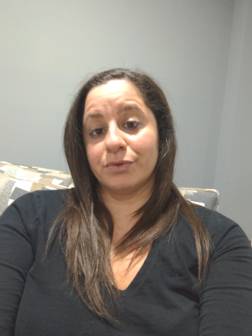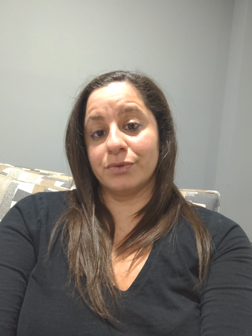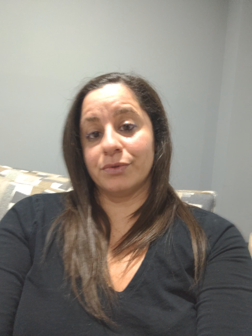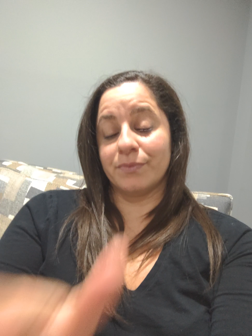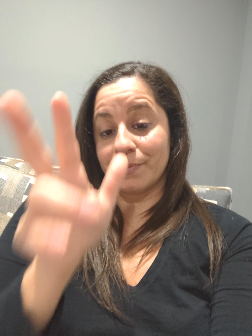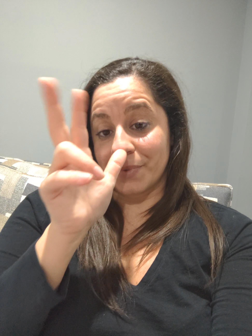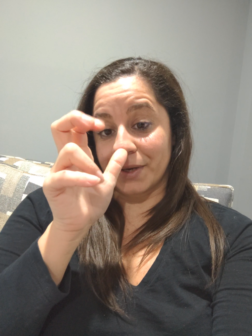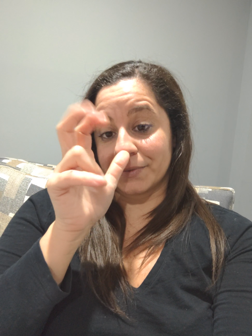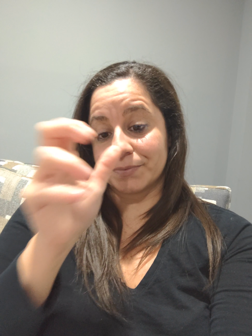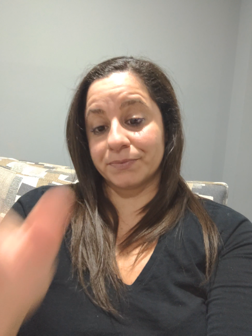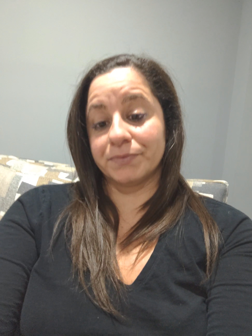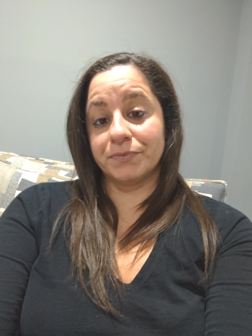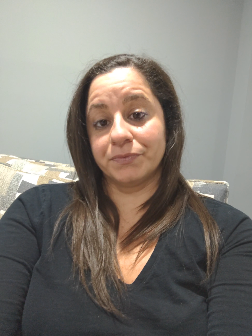bug